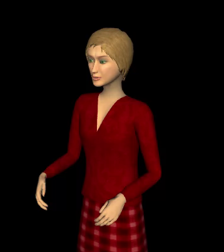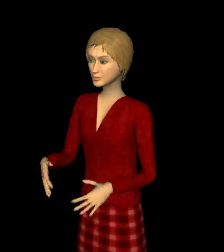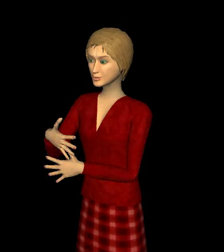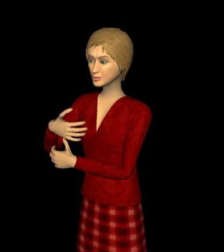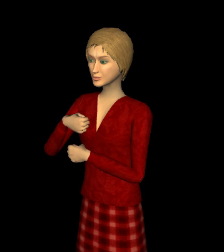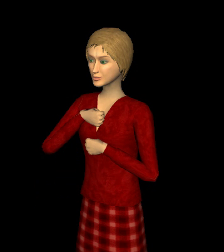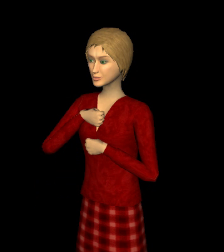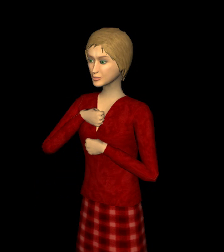يستقبل